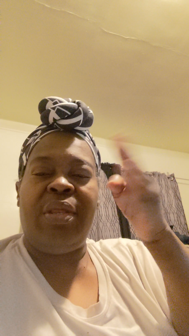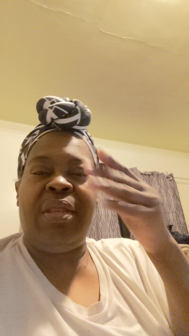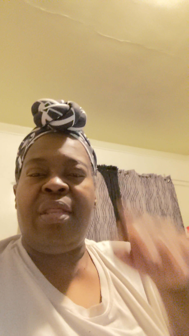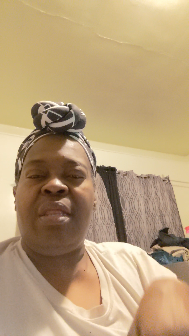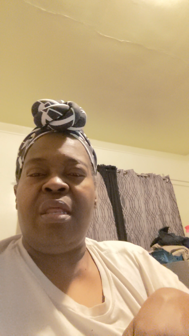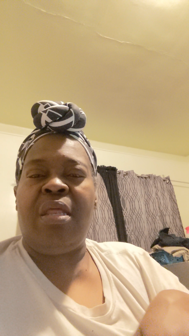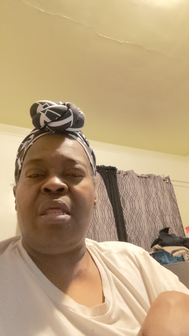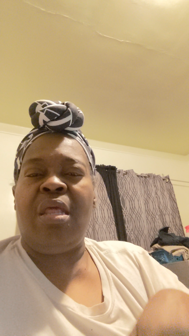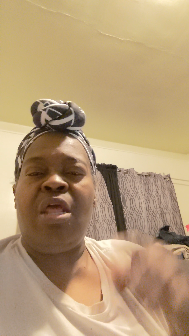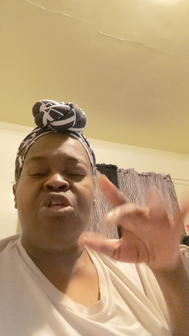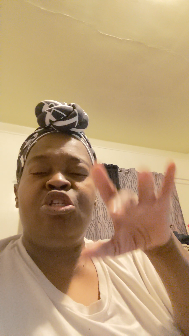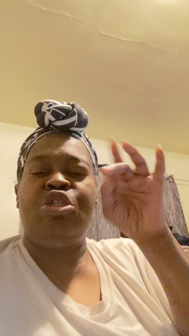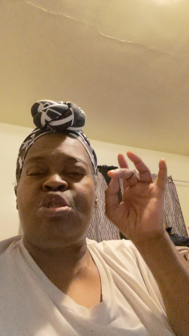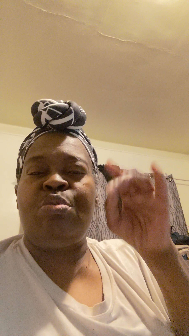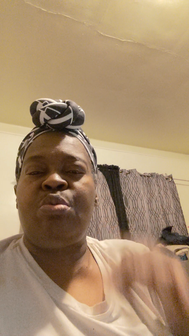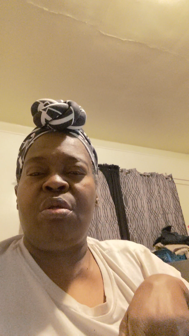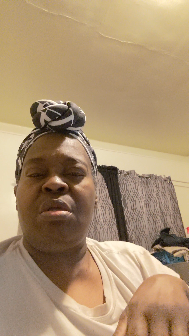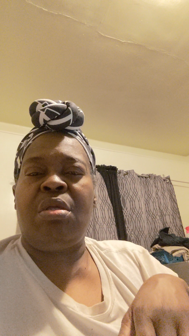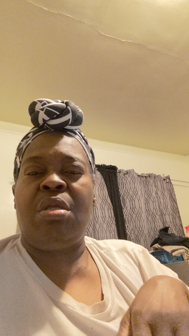choose